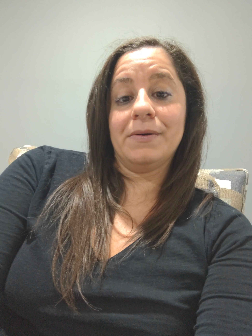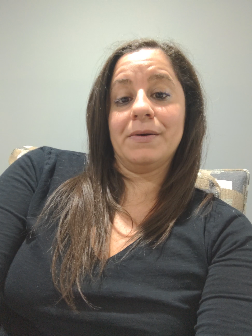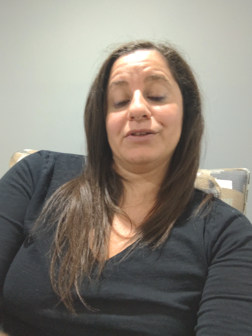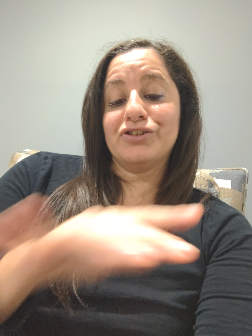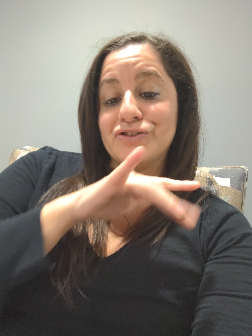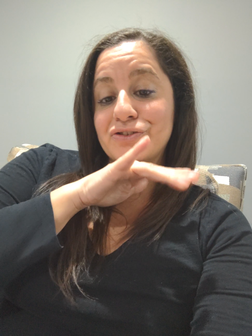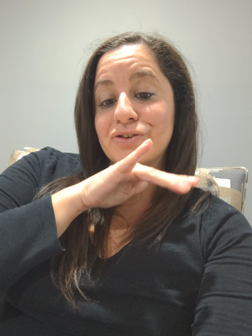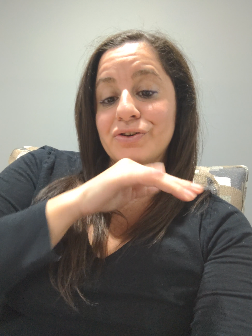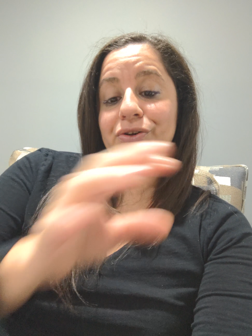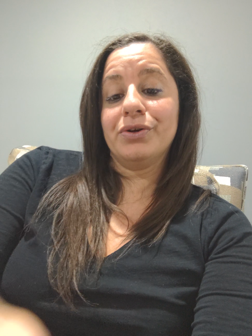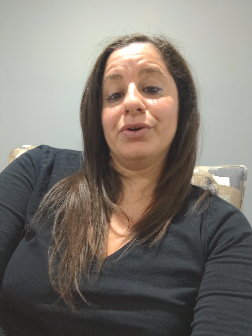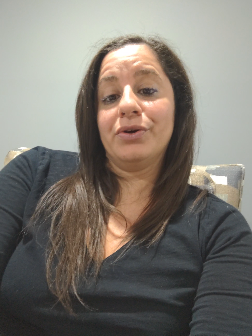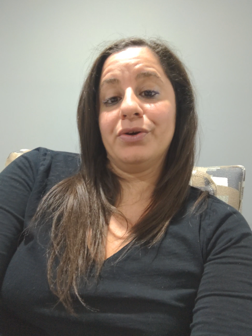dirty